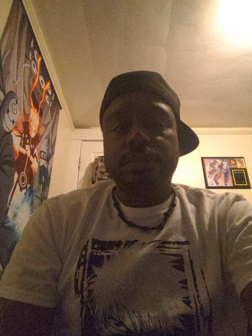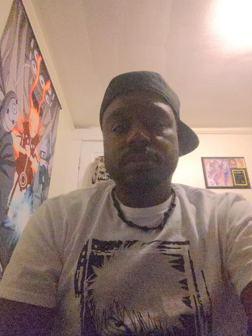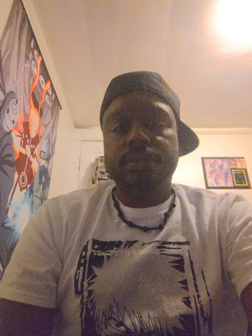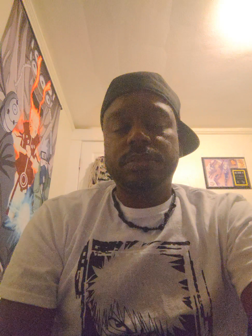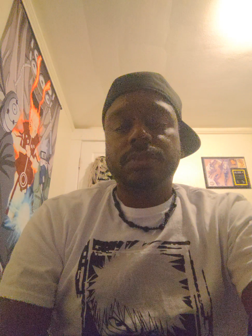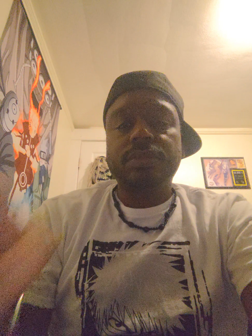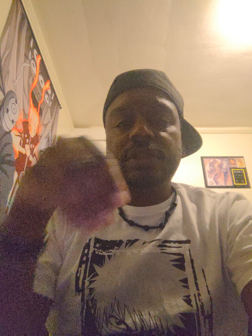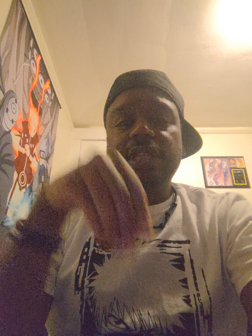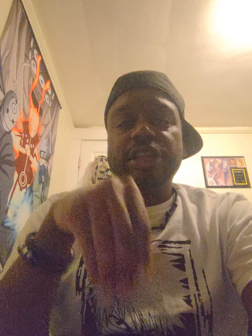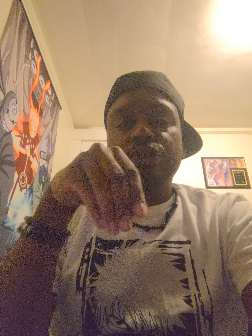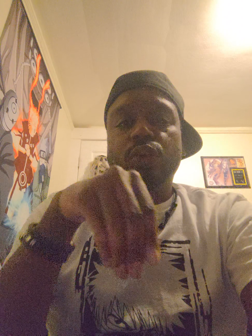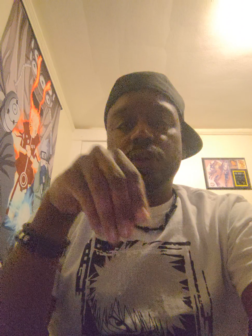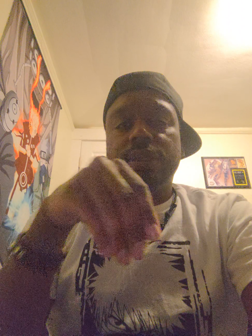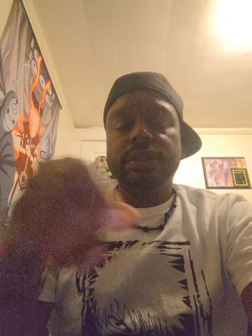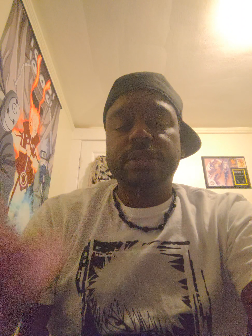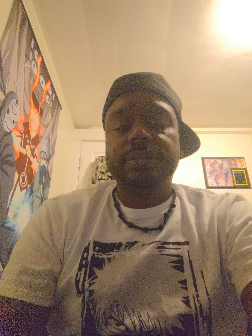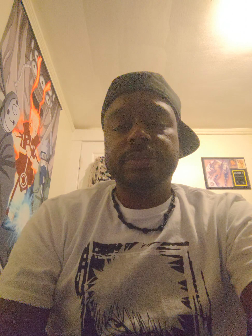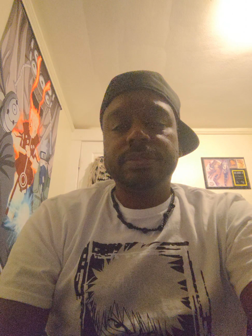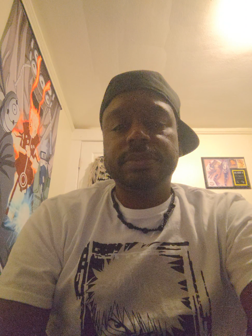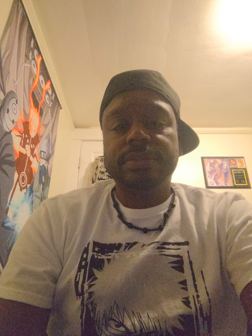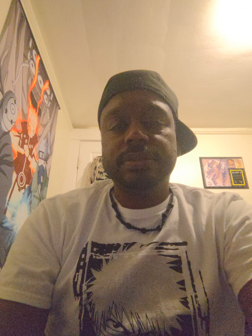into